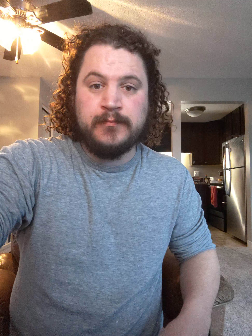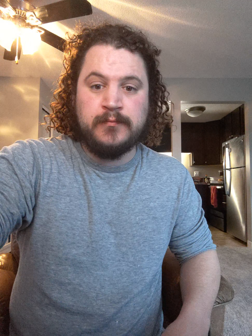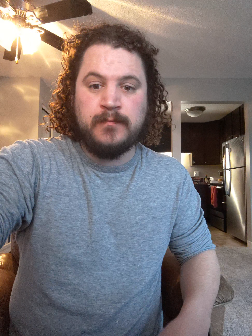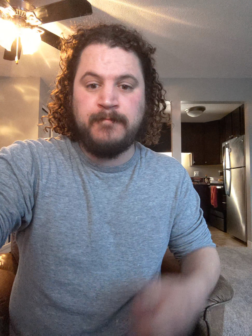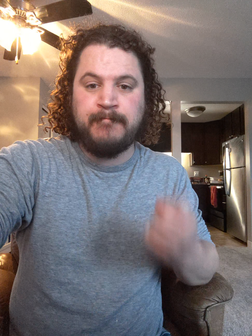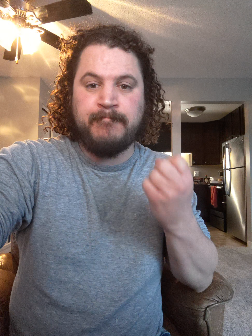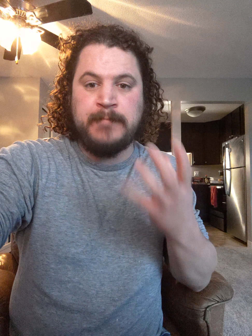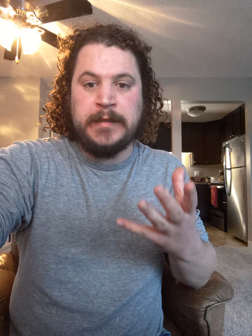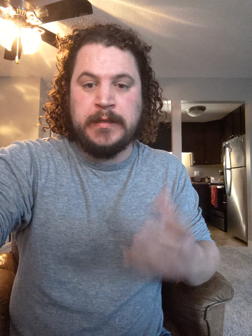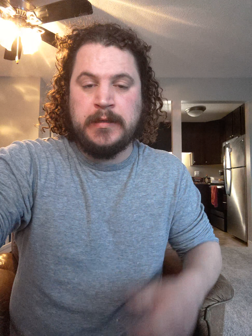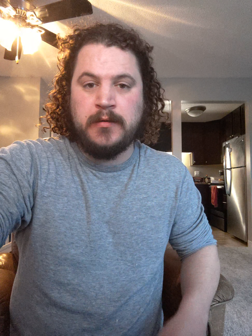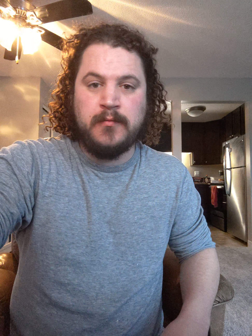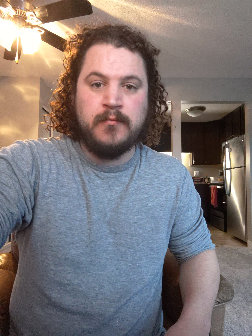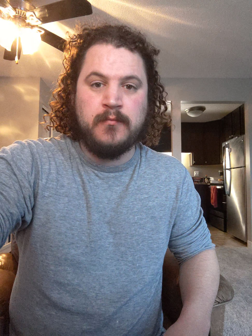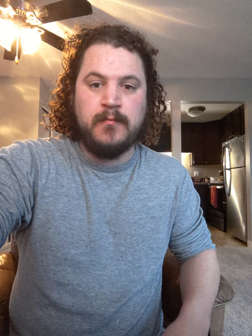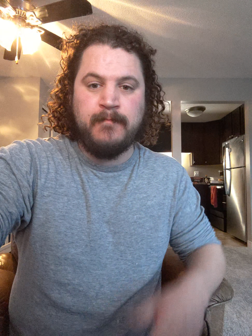many